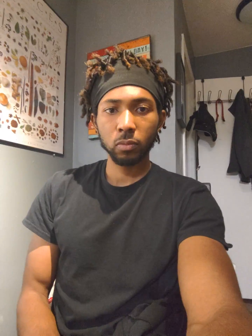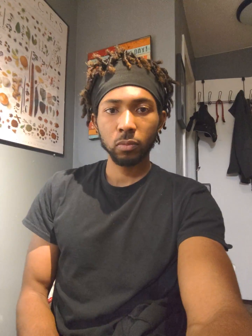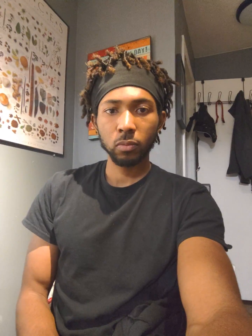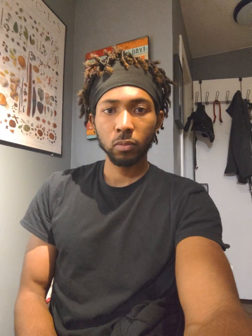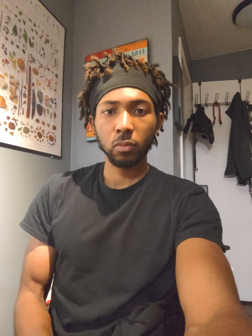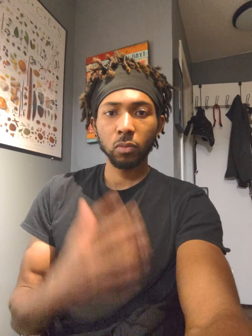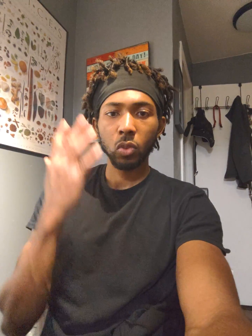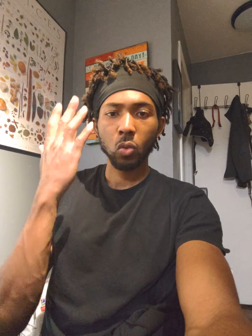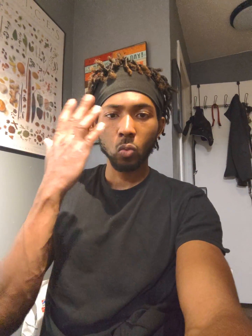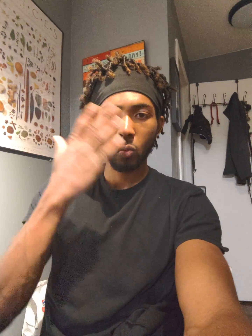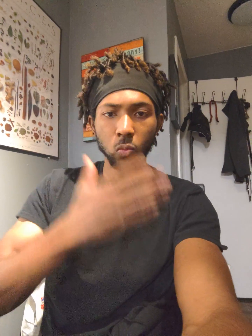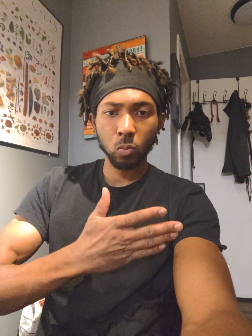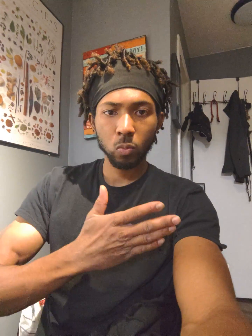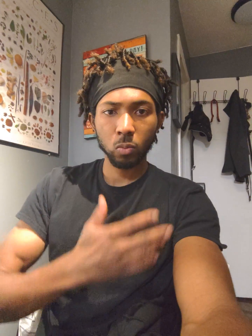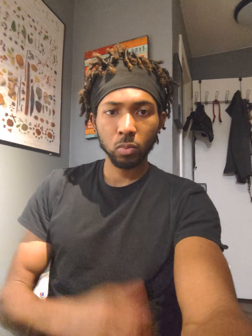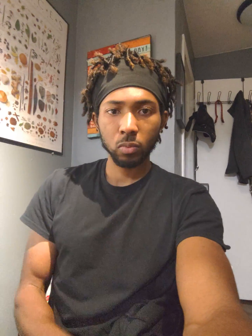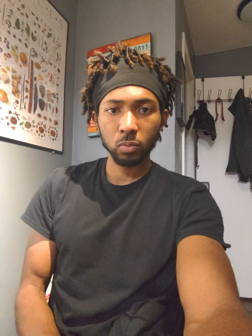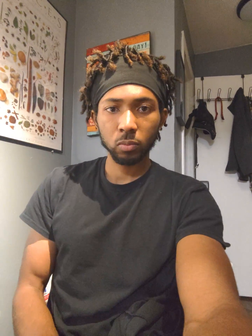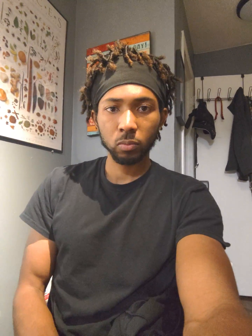dark